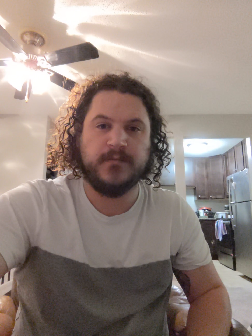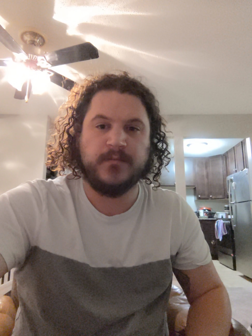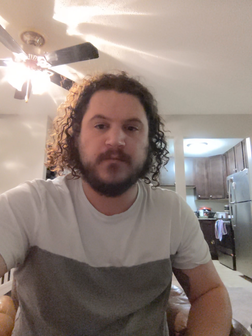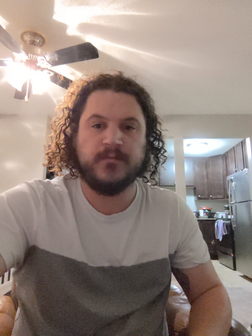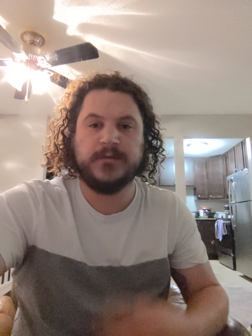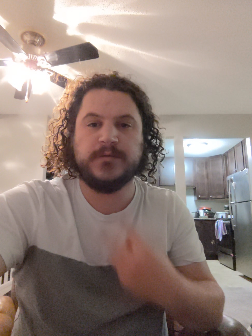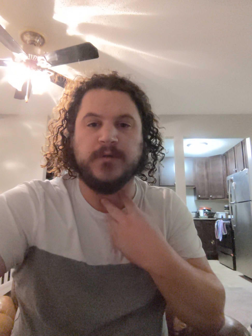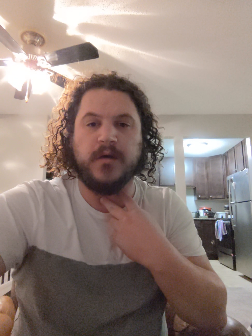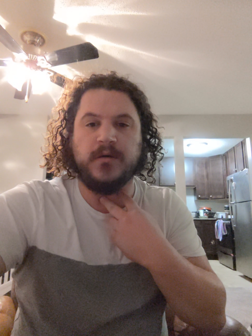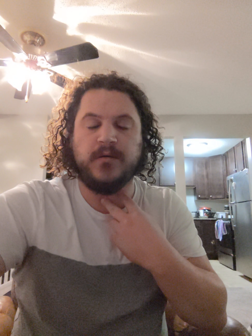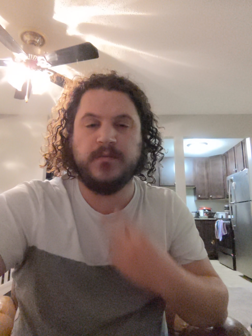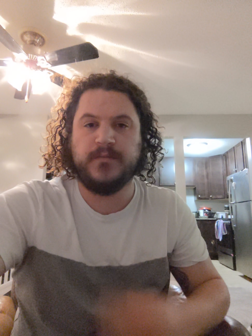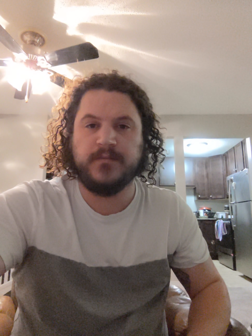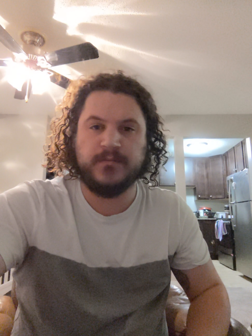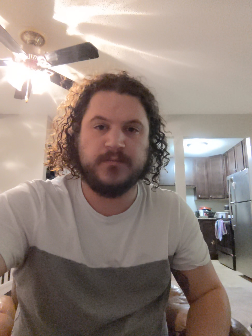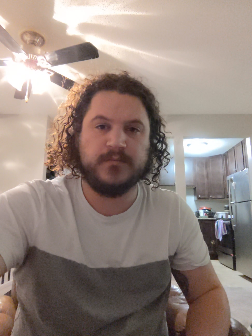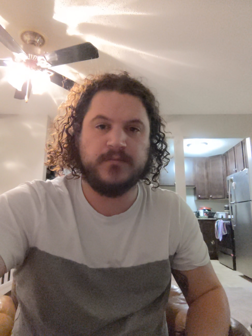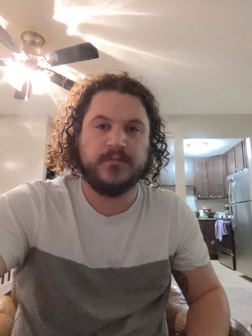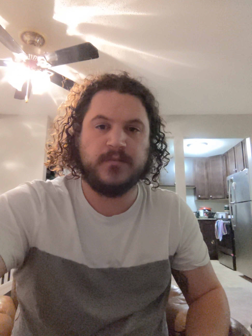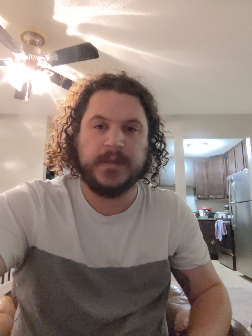stuck